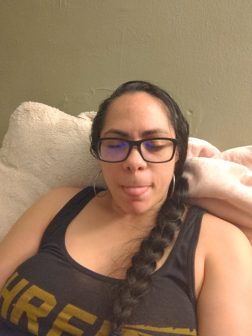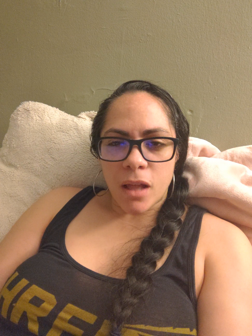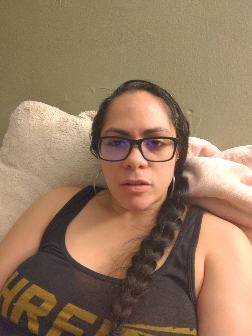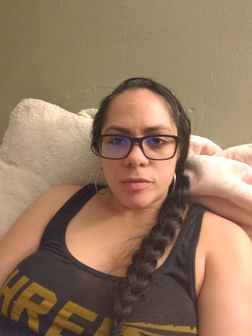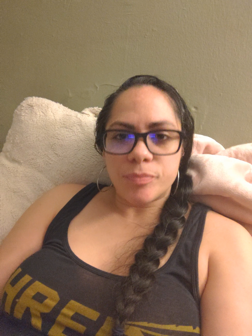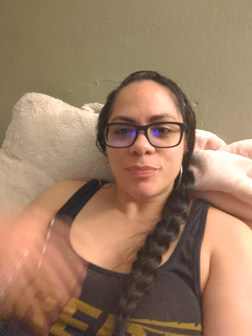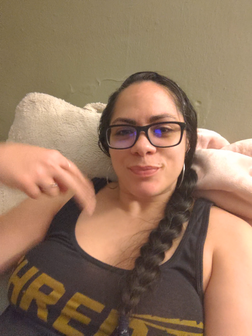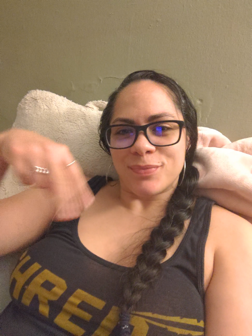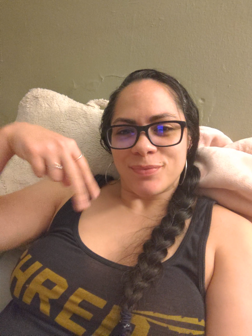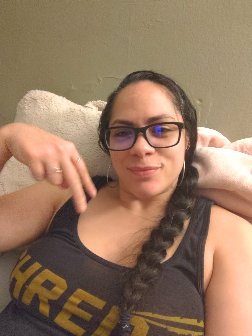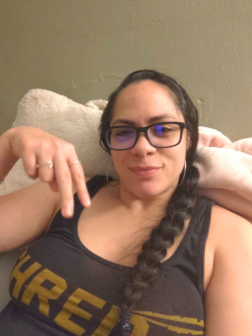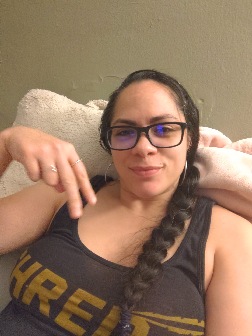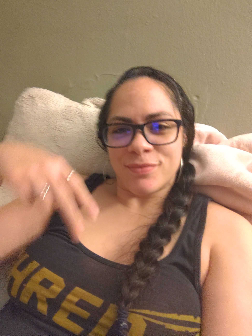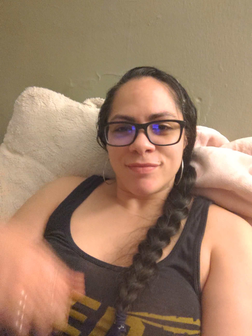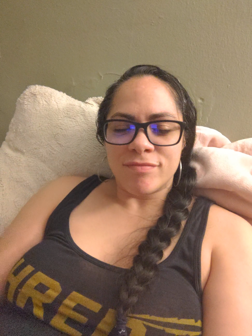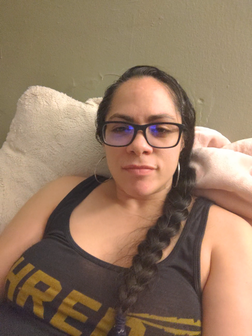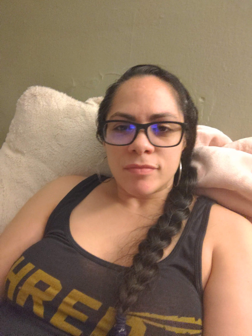dance